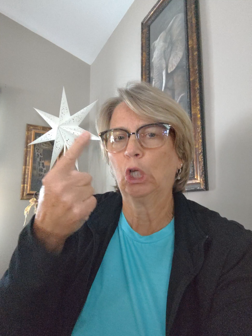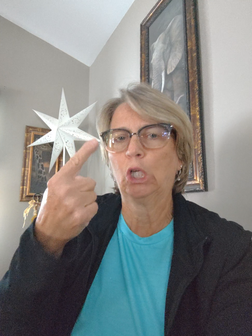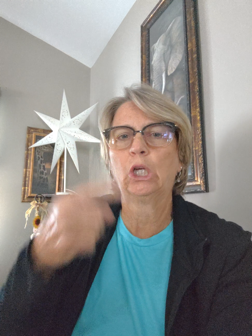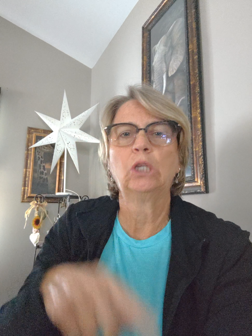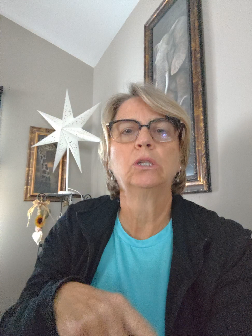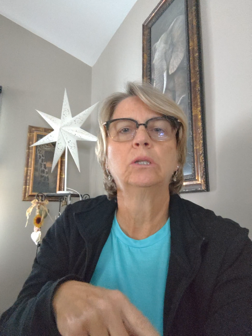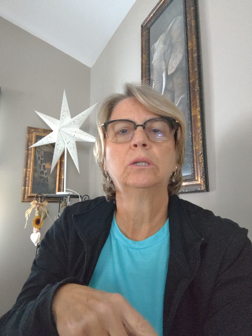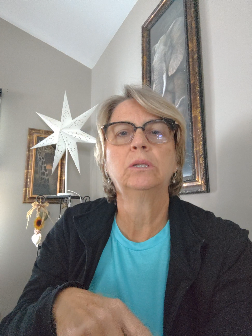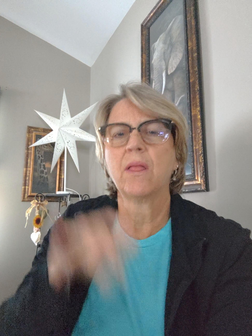first